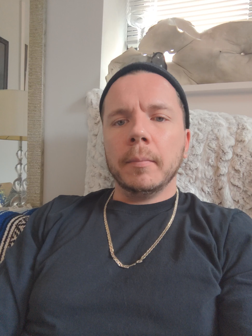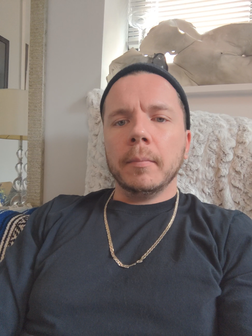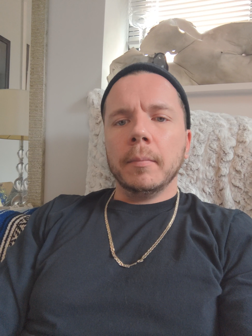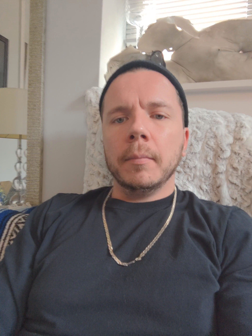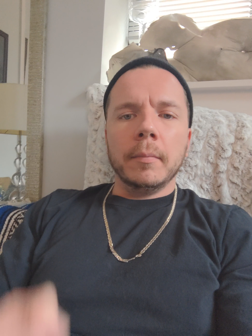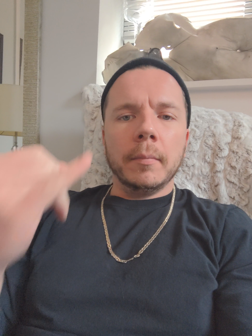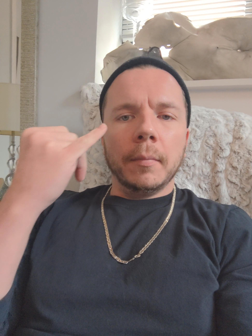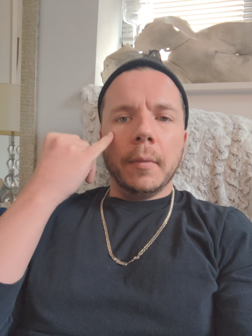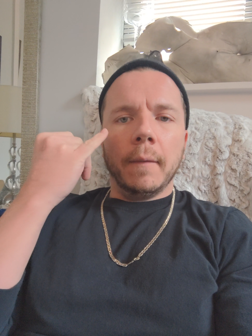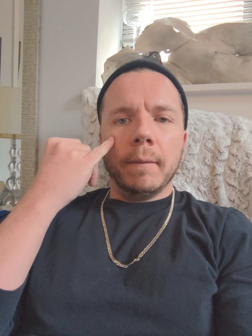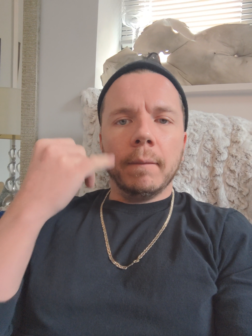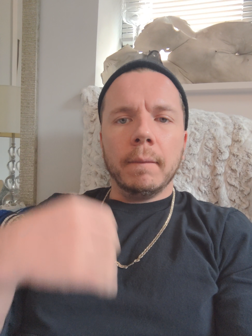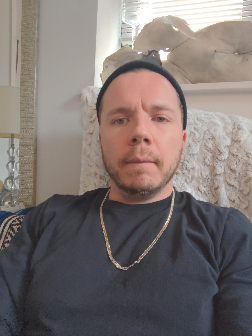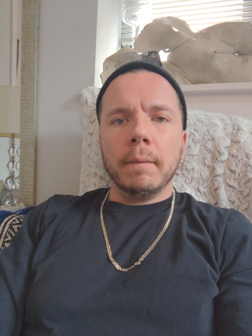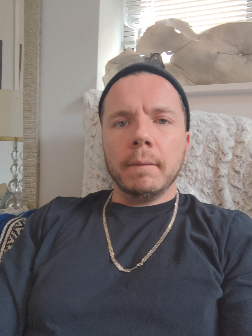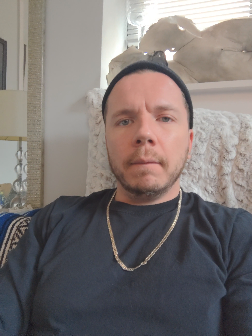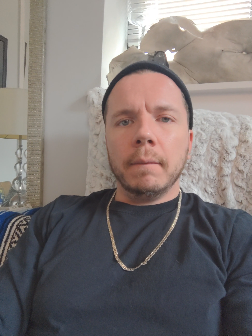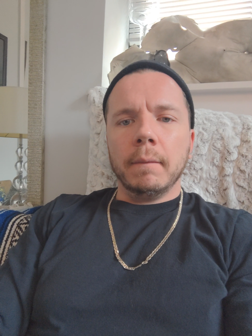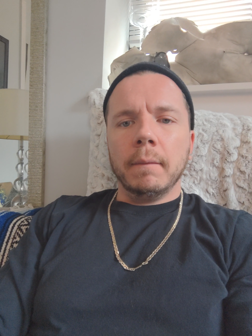if